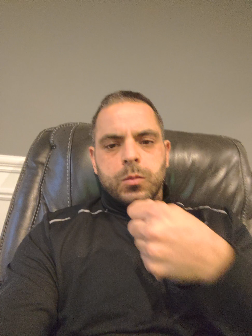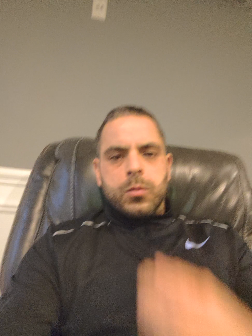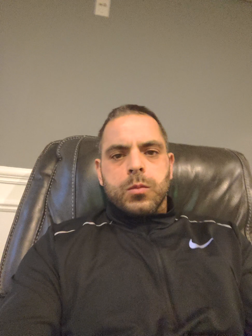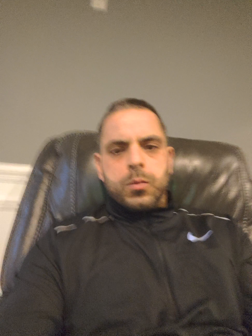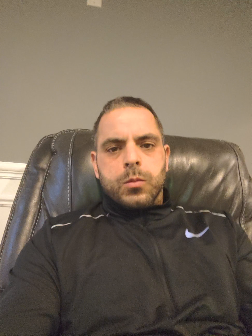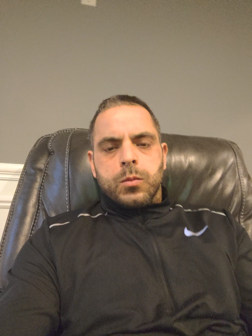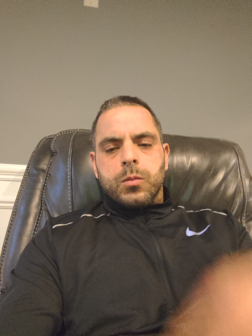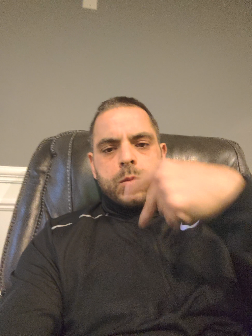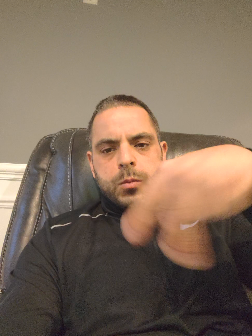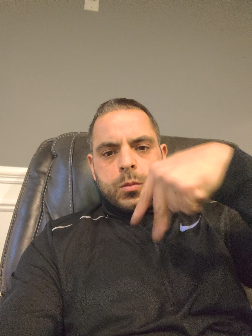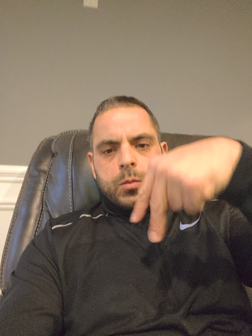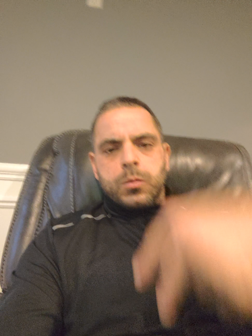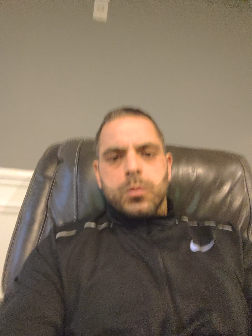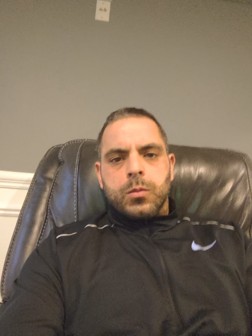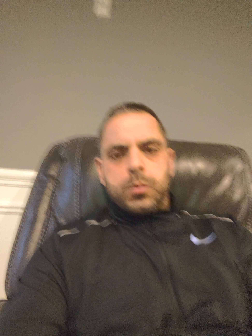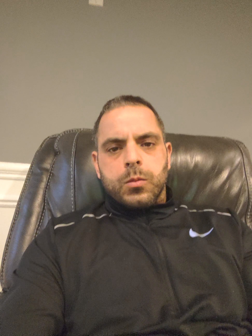dance